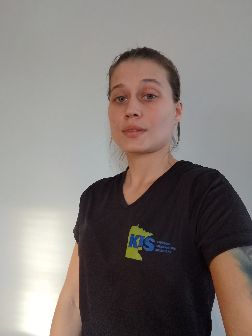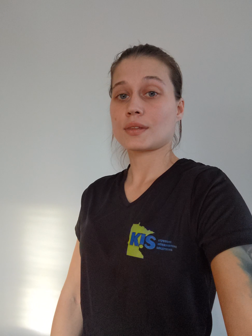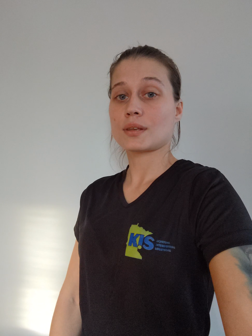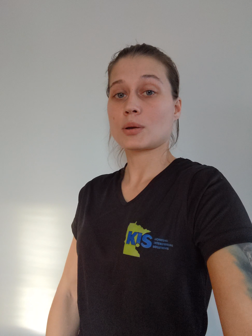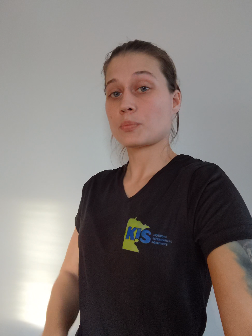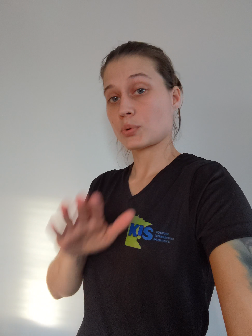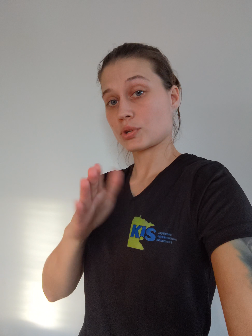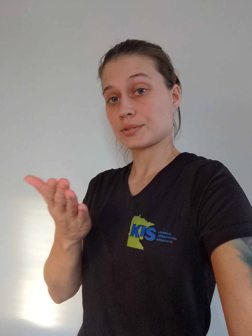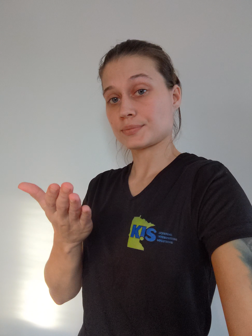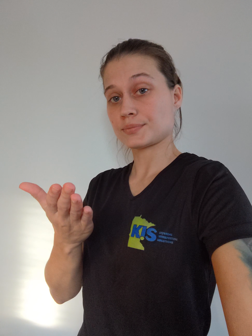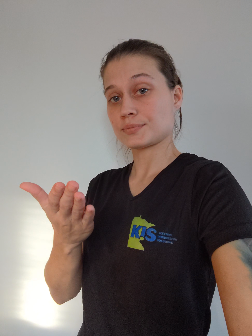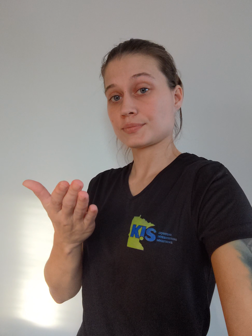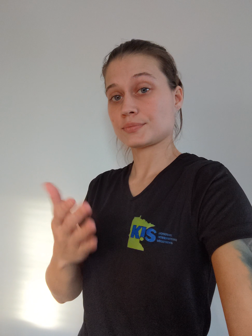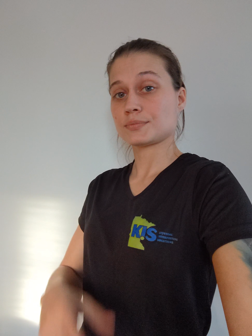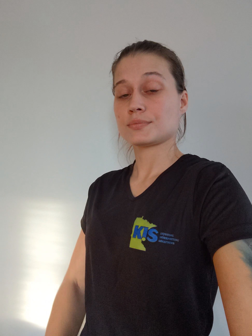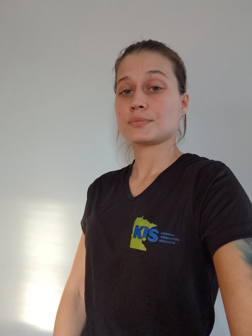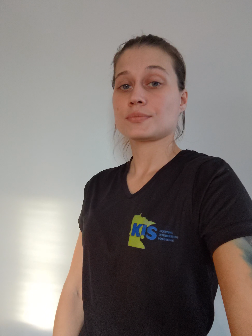book